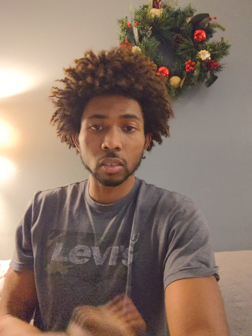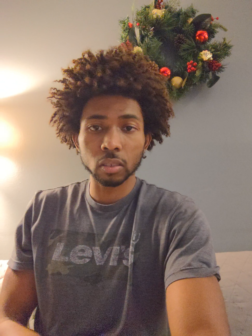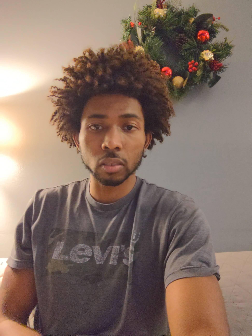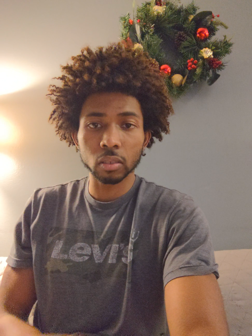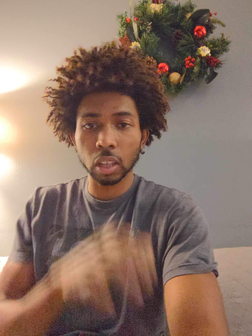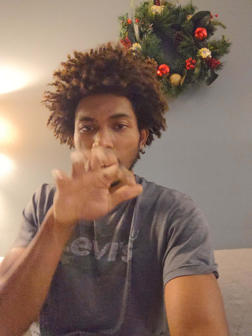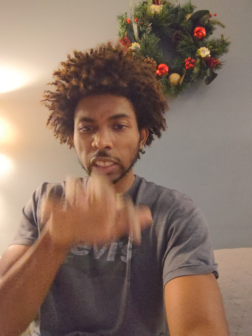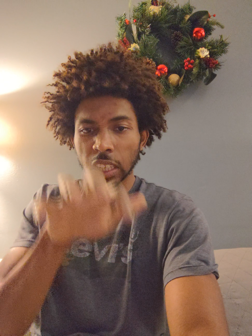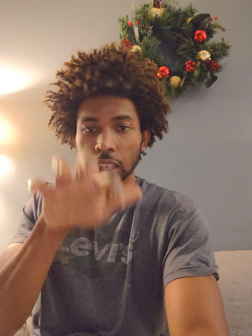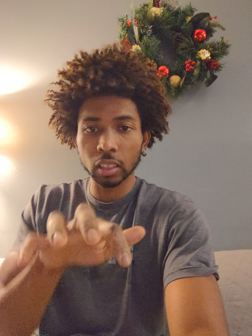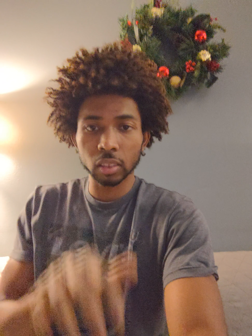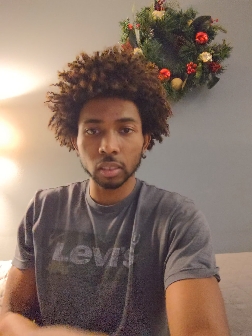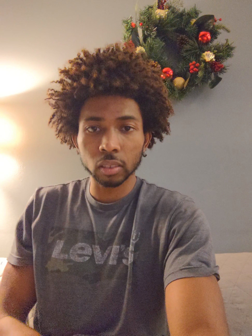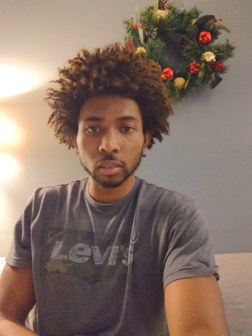alligator